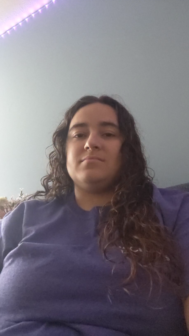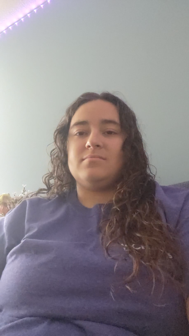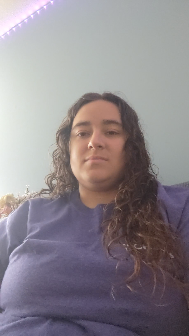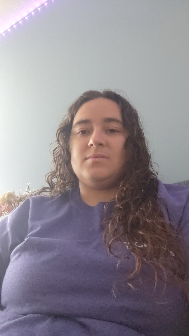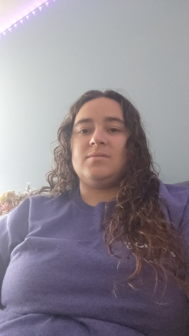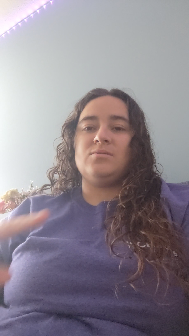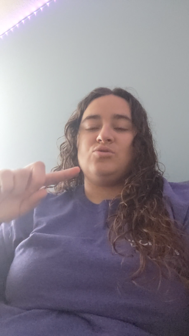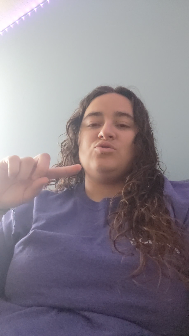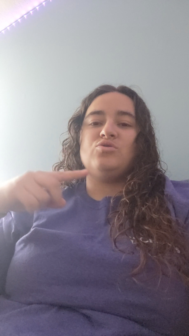hurt